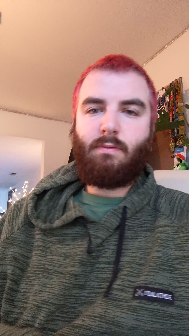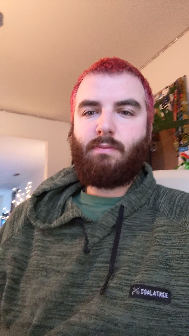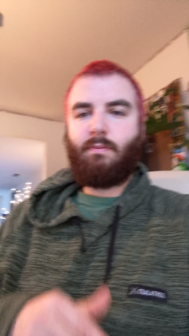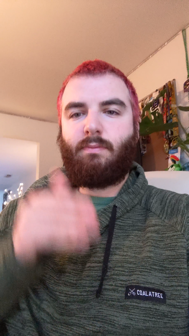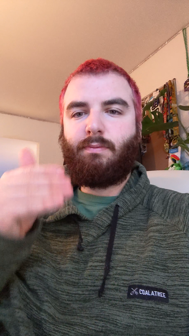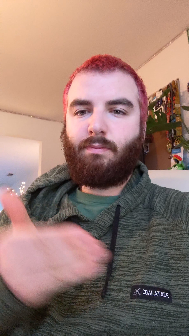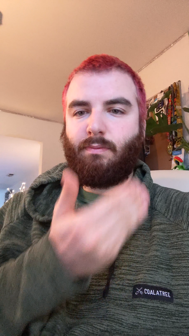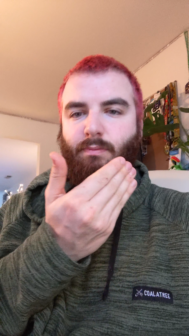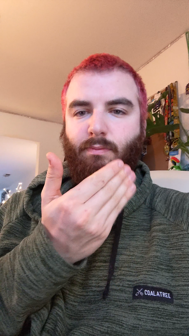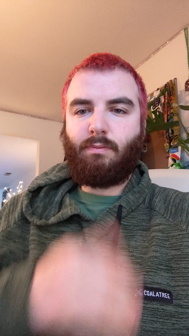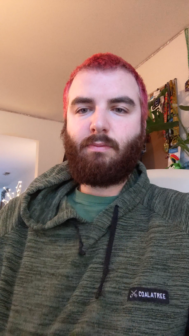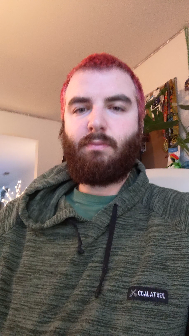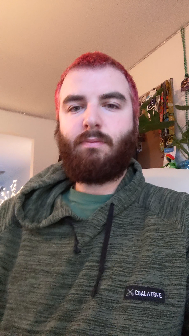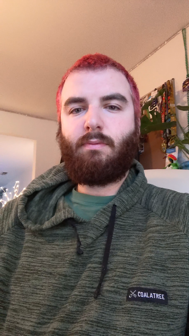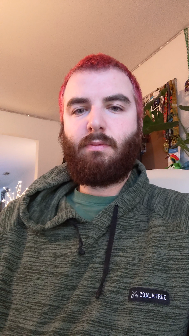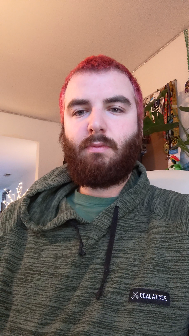new